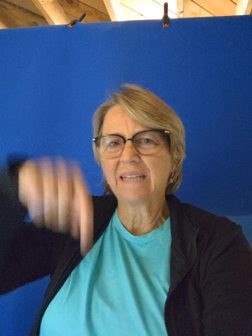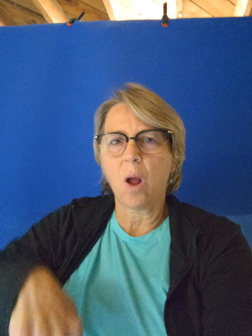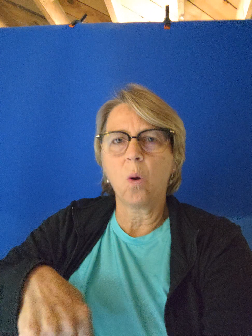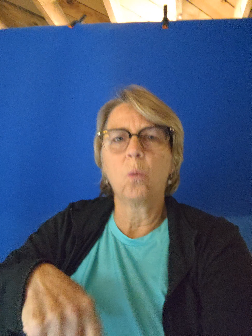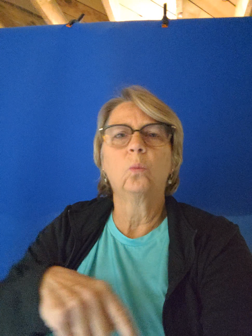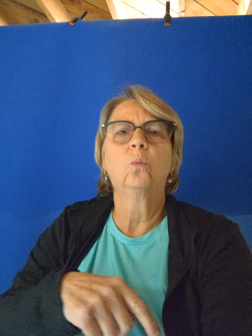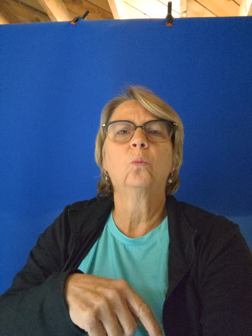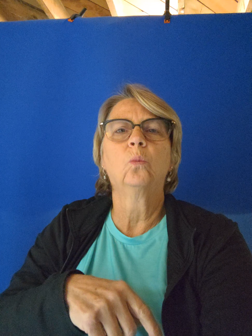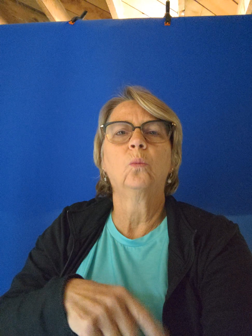down